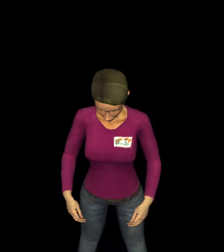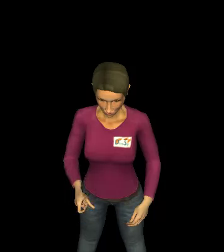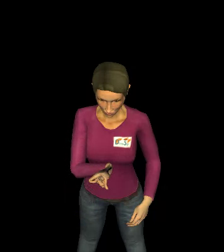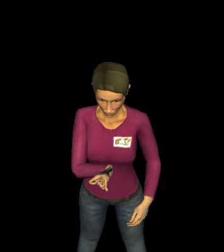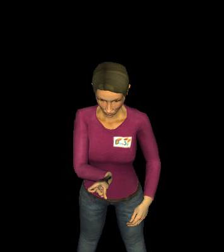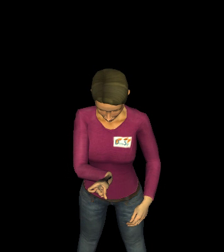كلمة